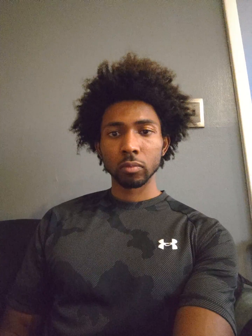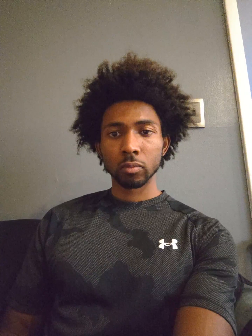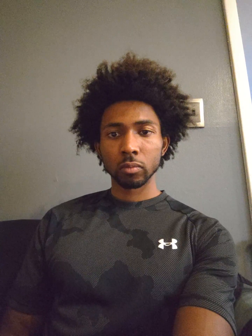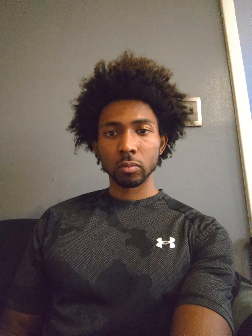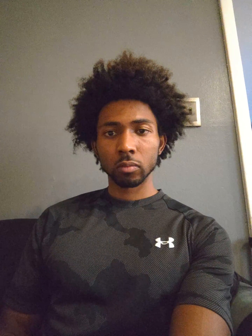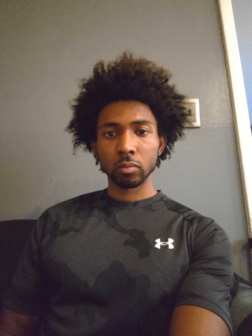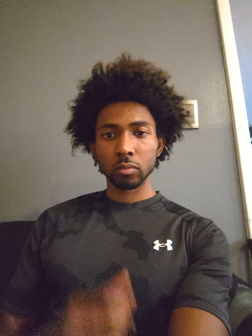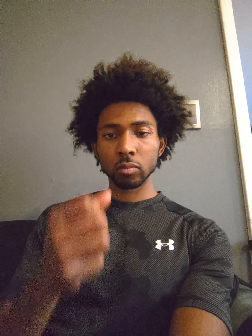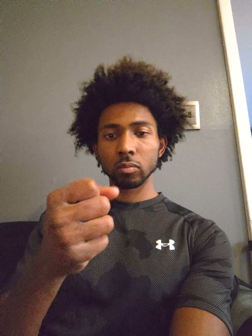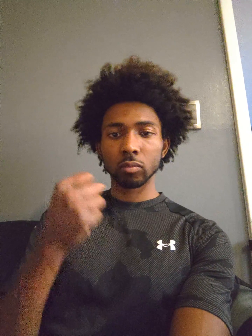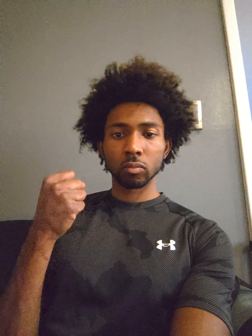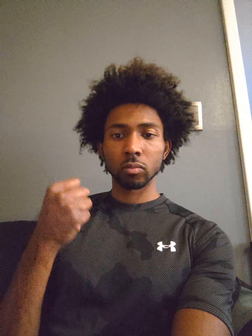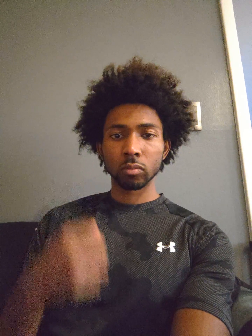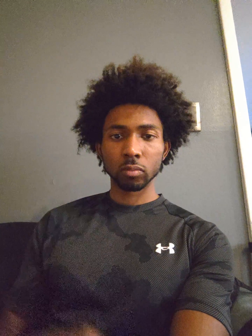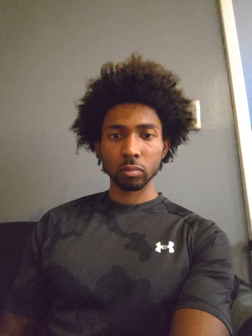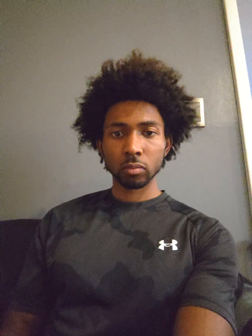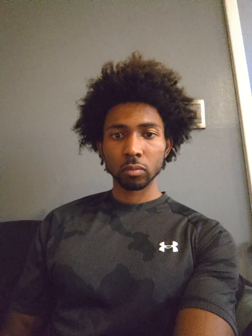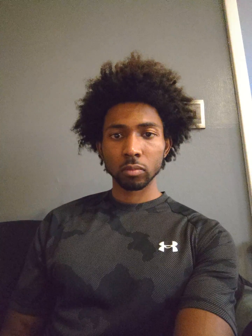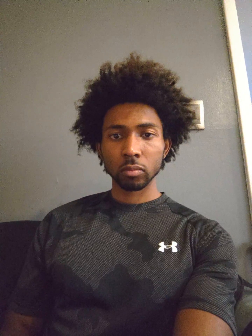pull